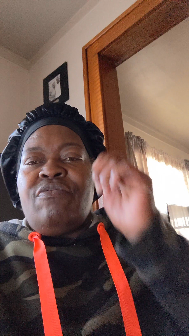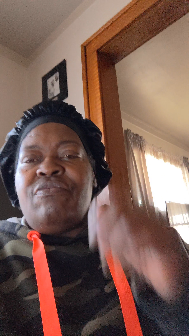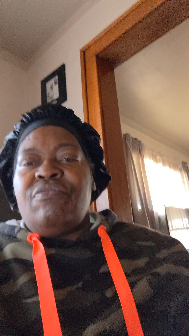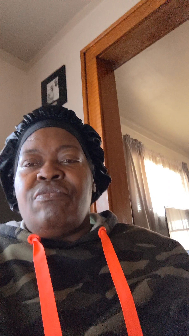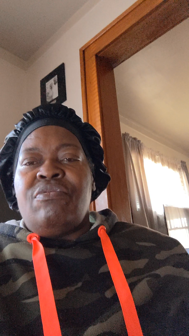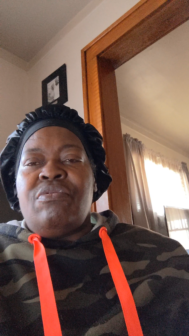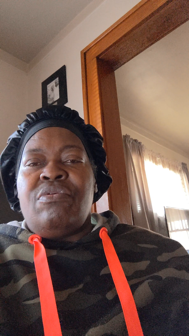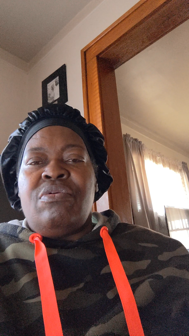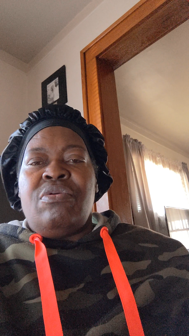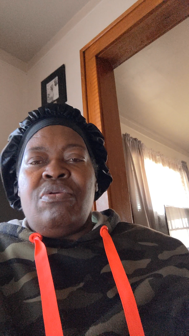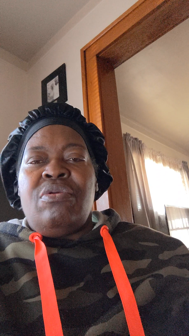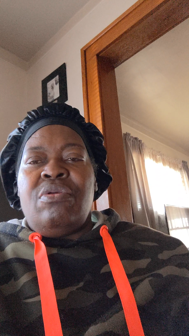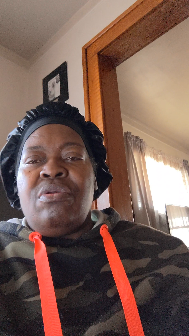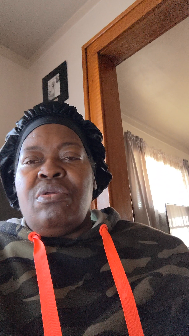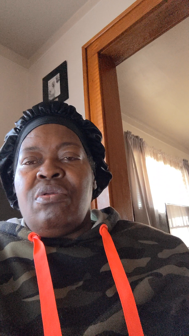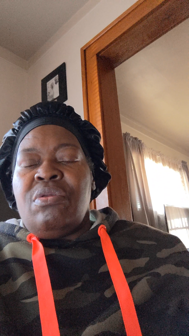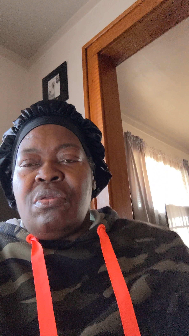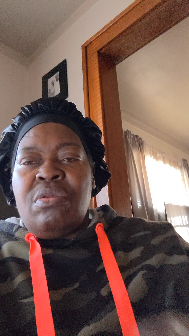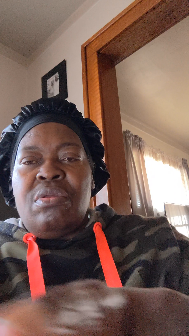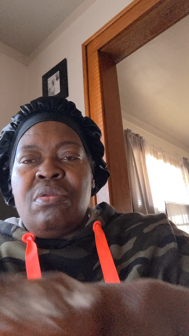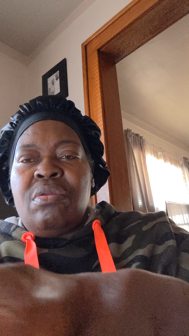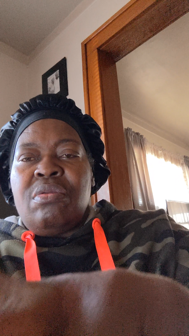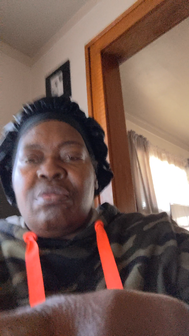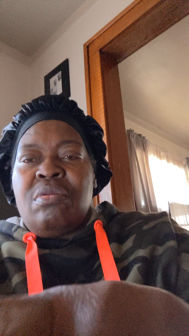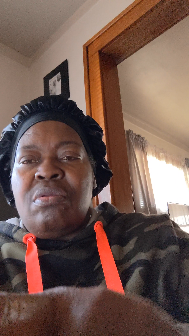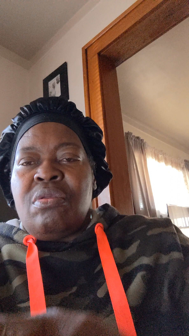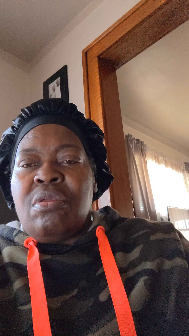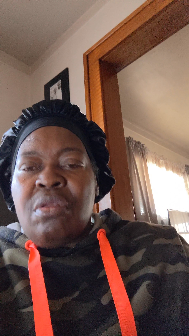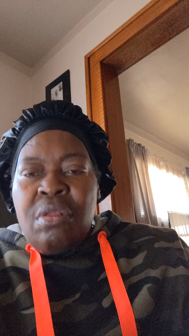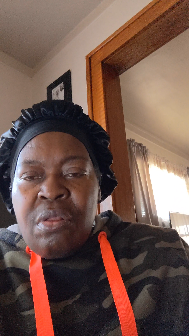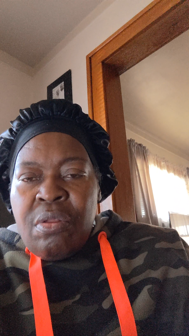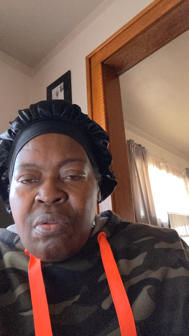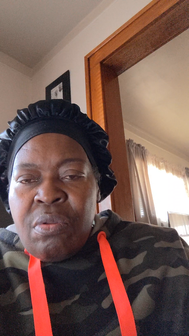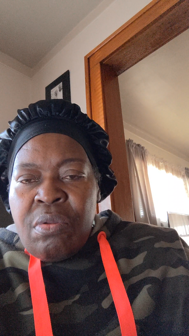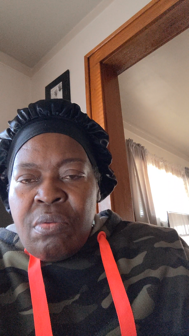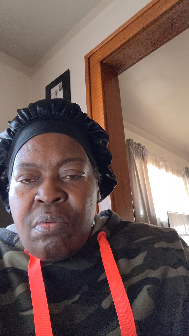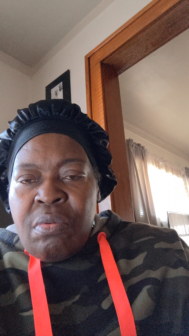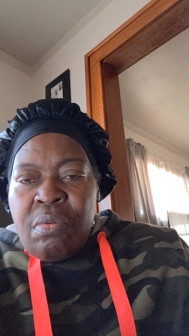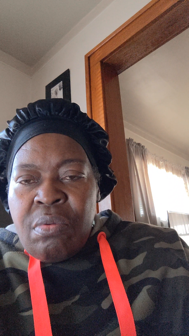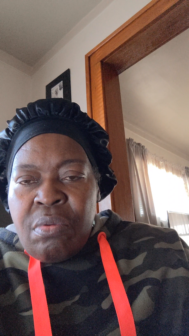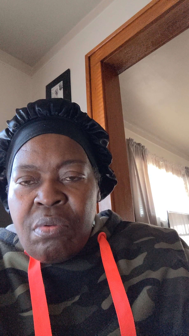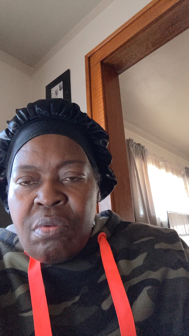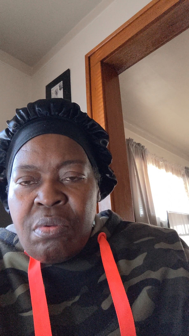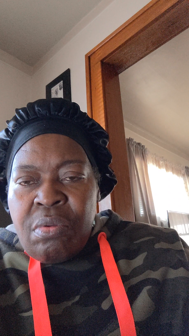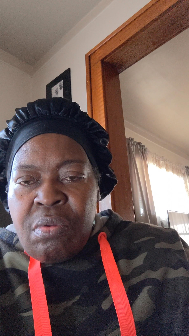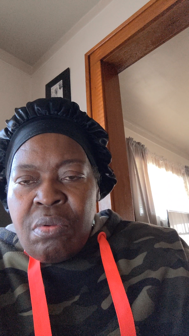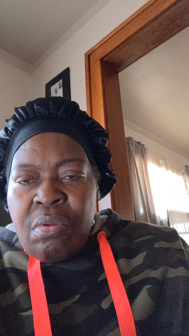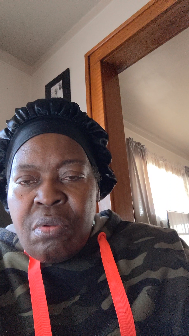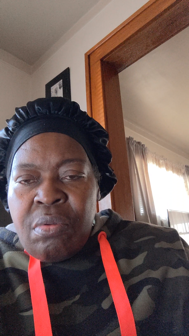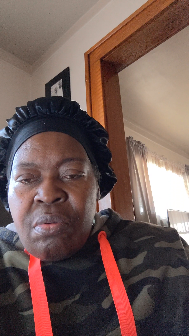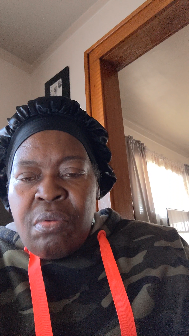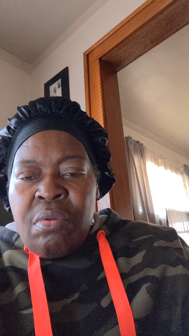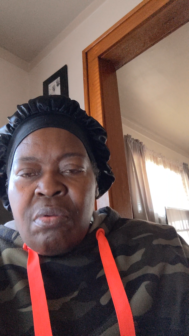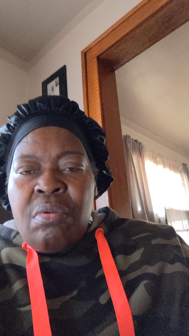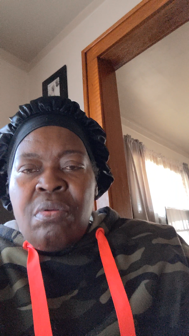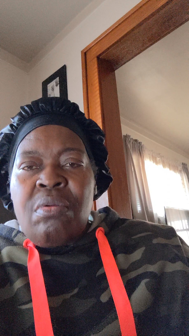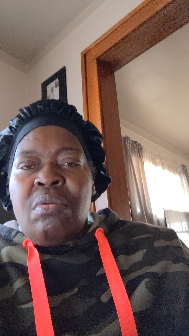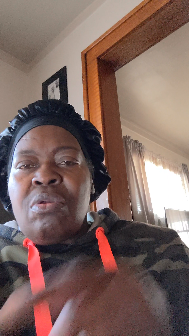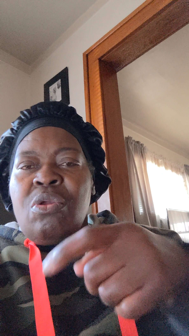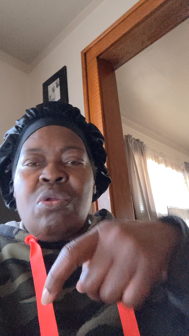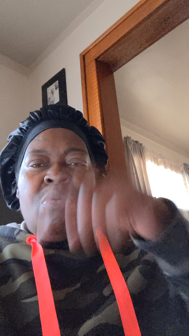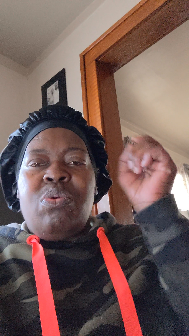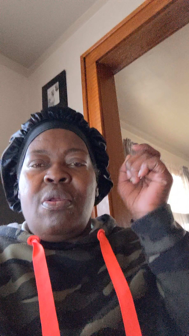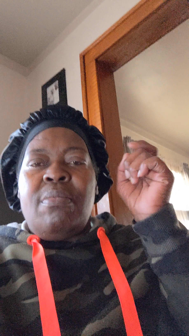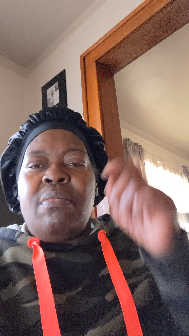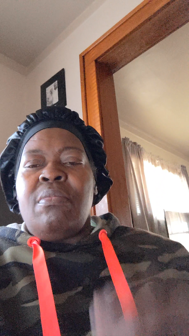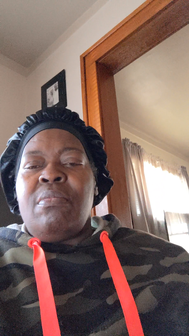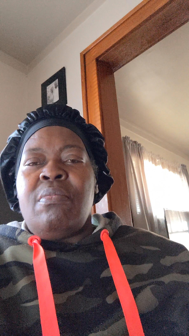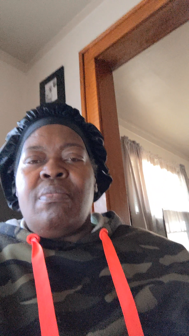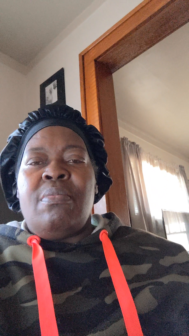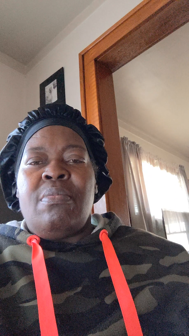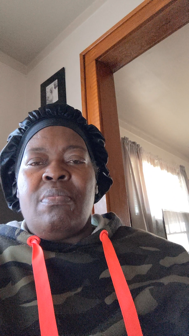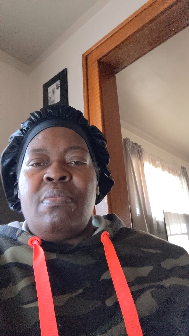rip